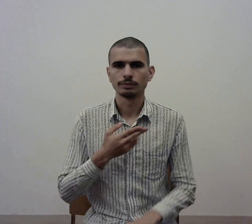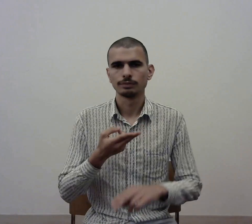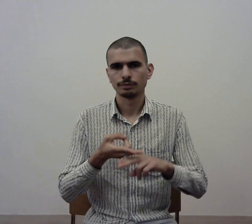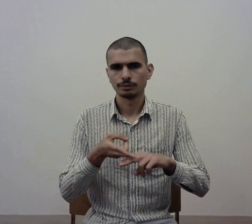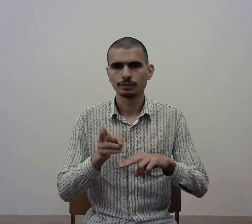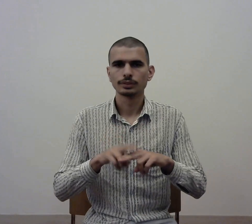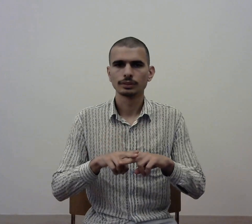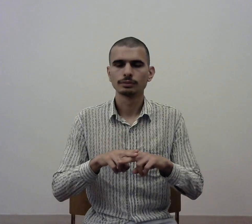bu